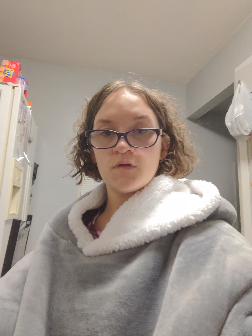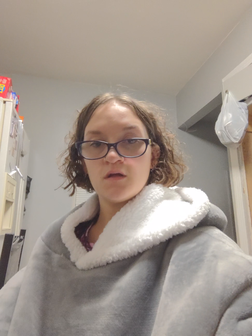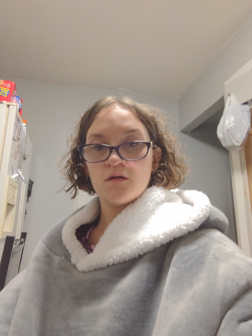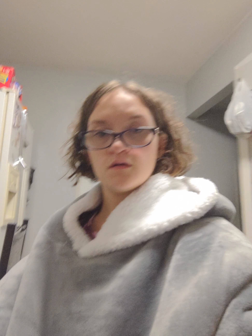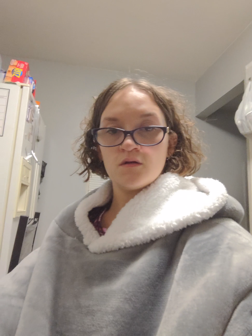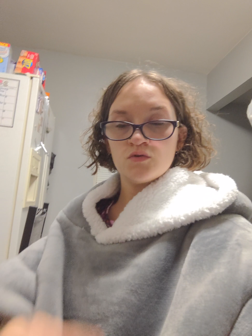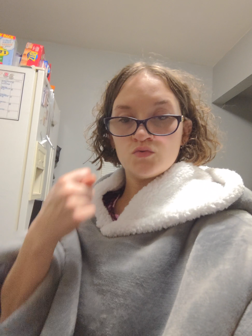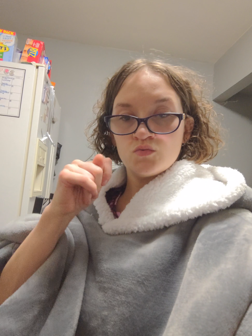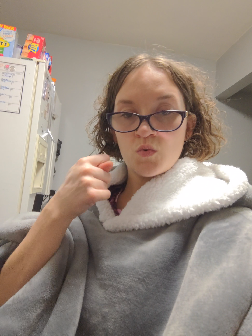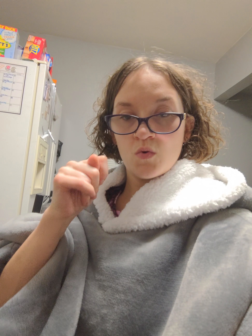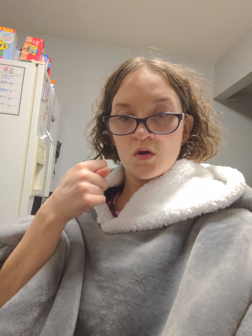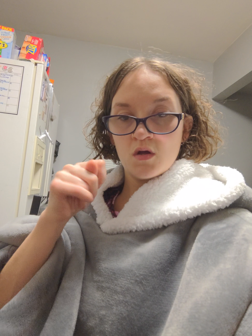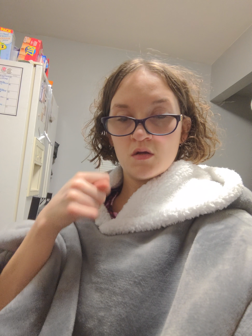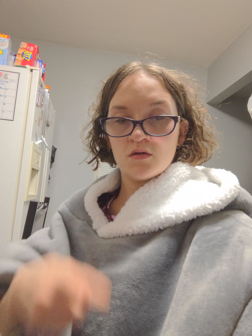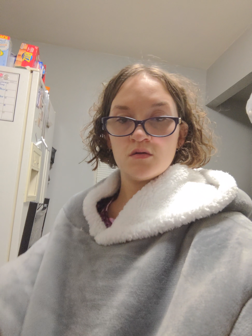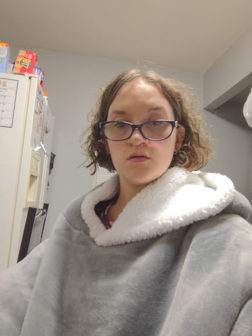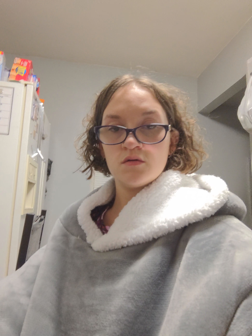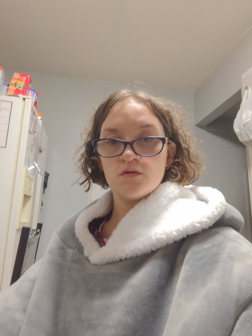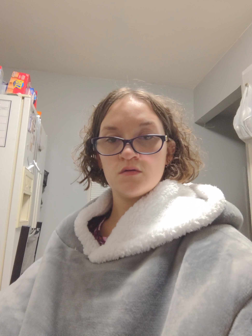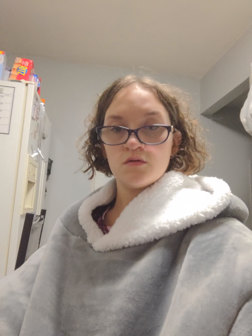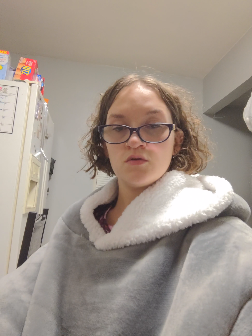toy